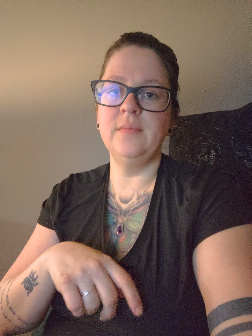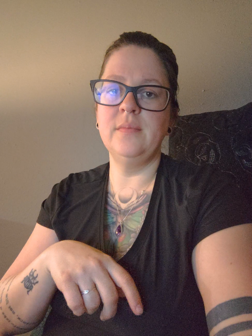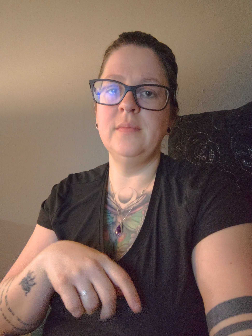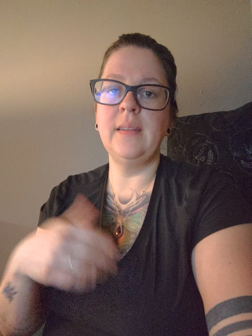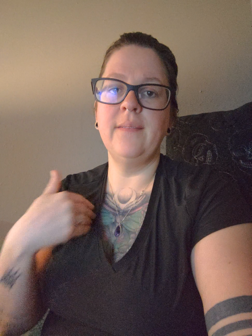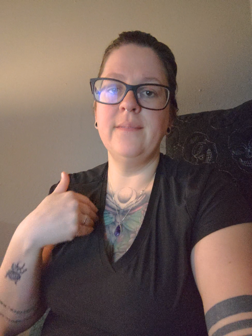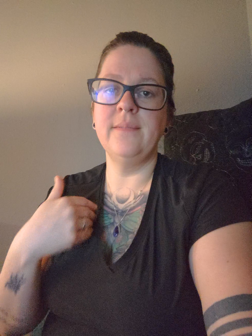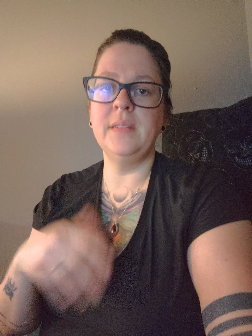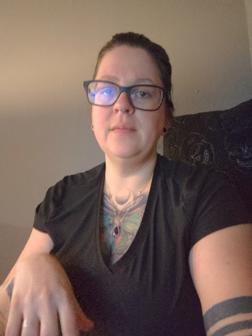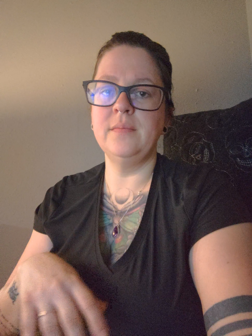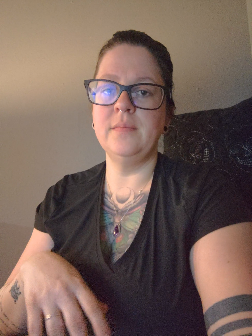have